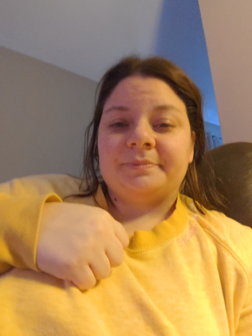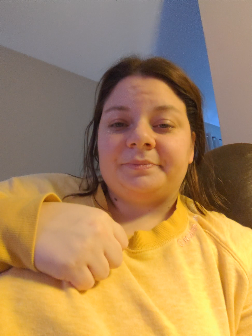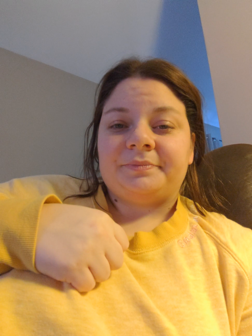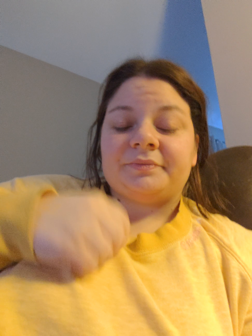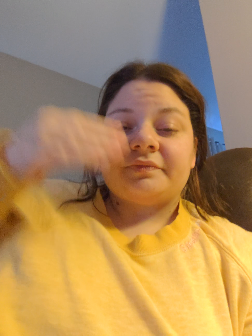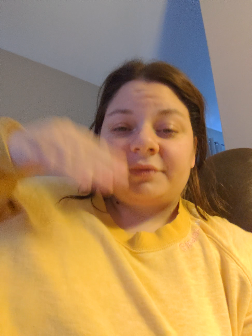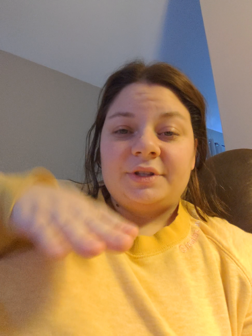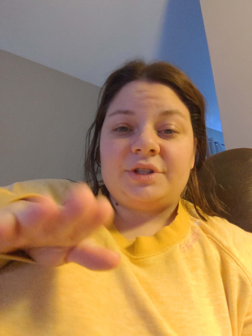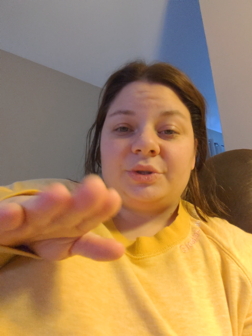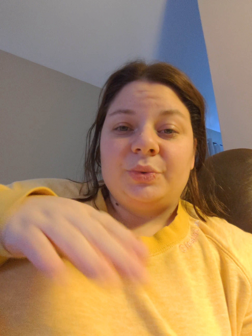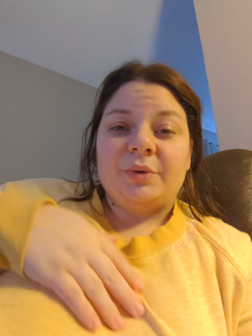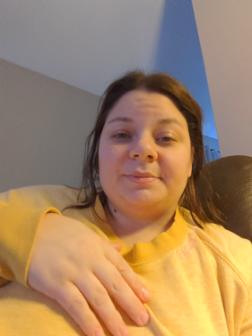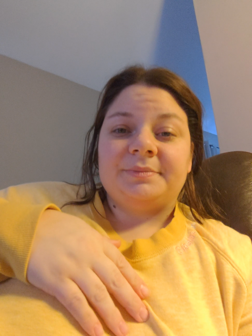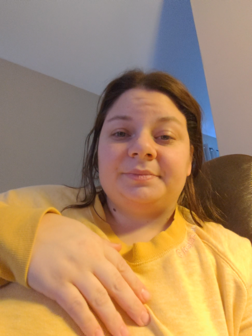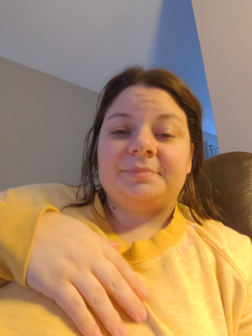into